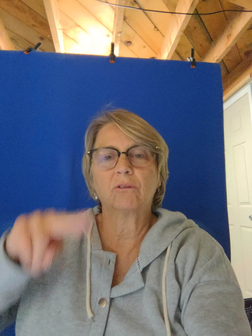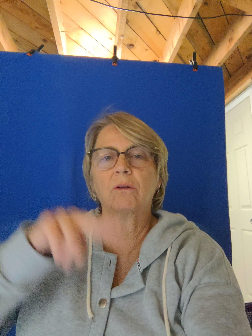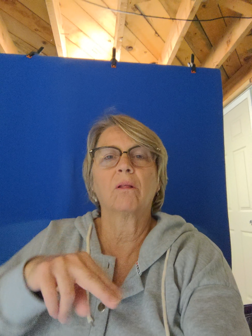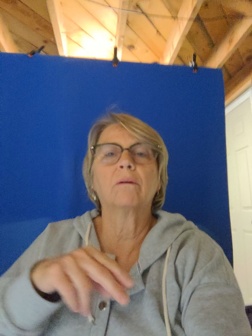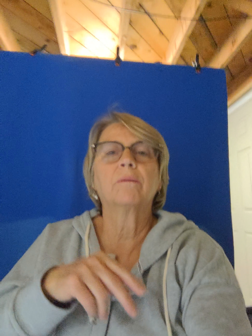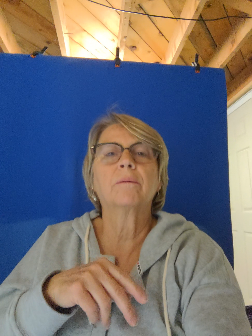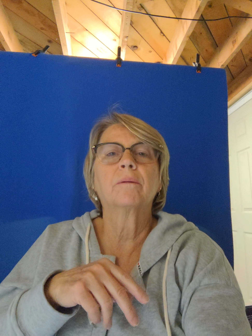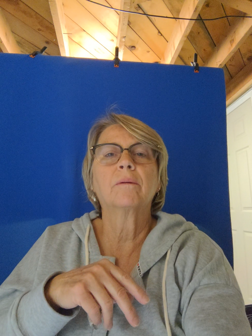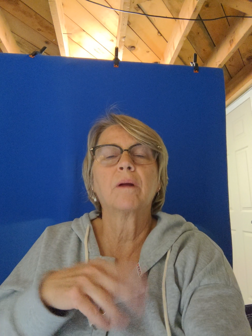puzzle